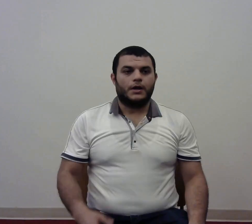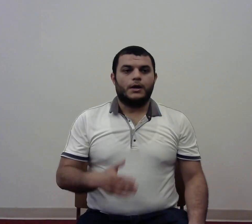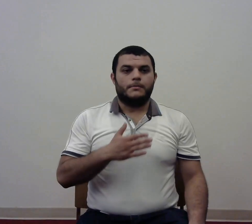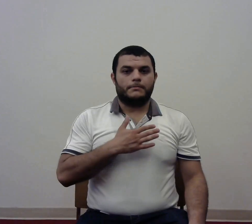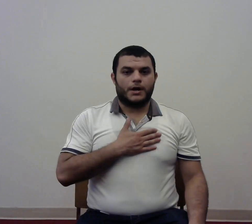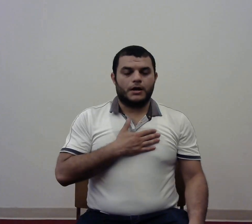mən